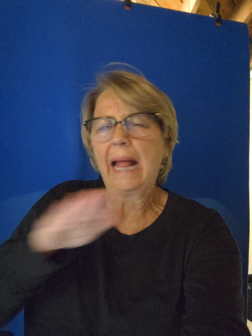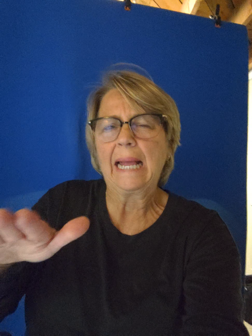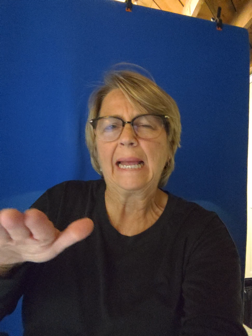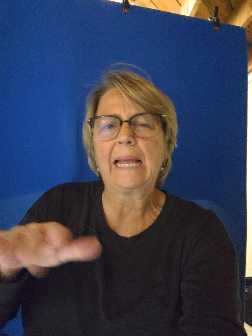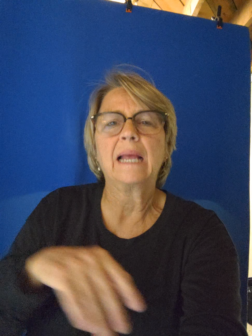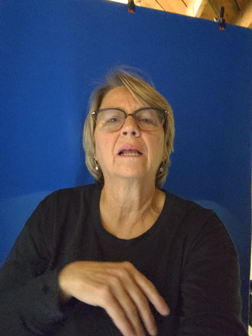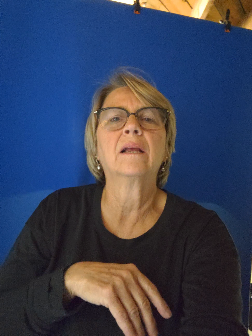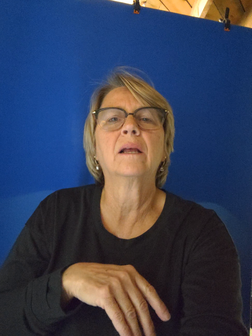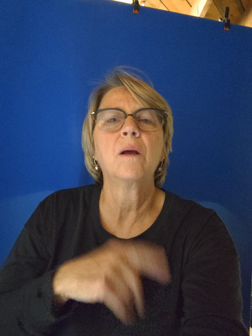clean